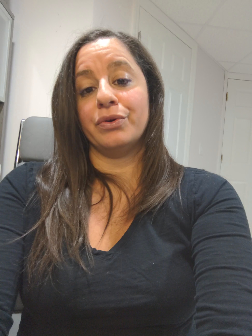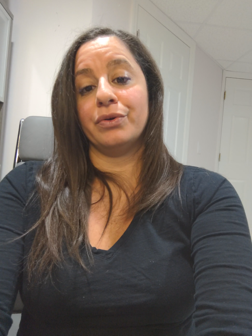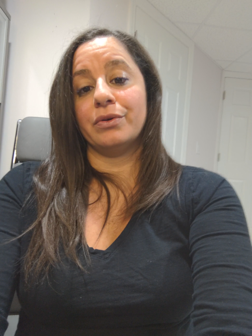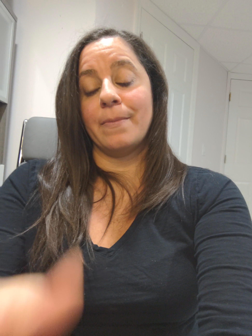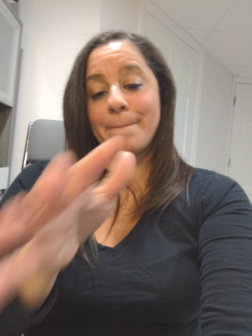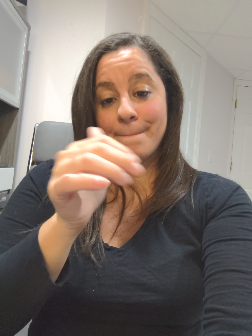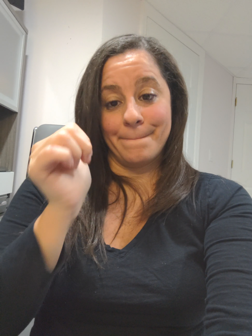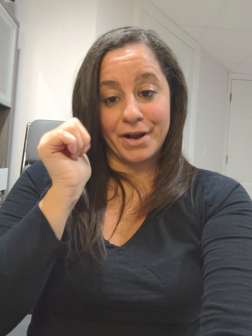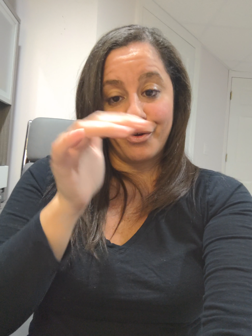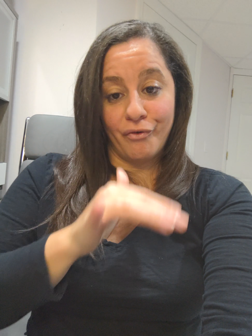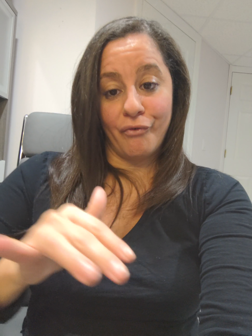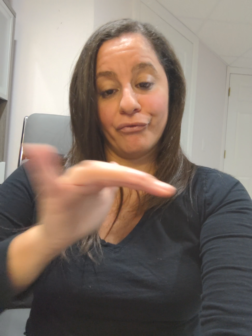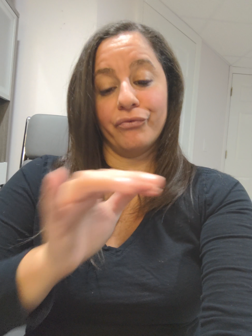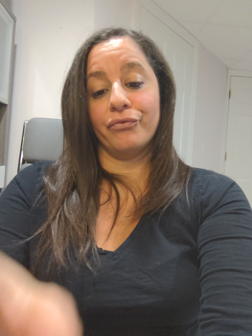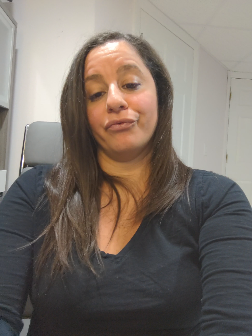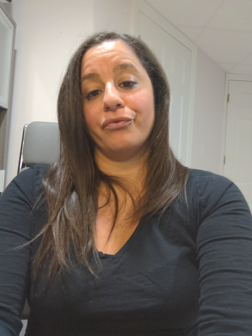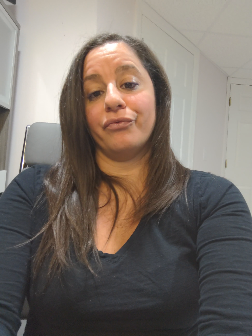backyard